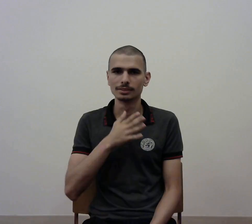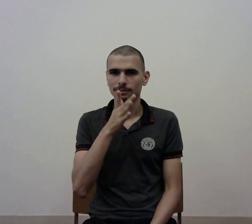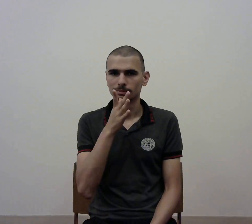yaş